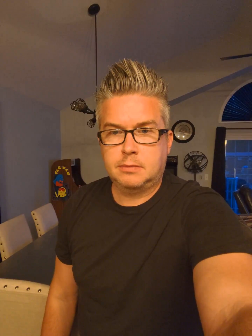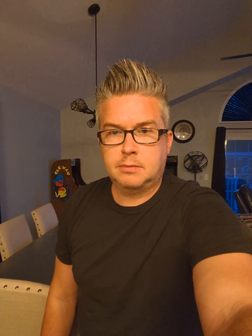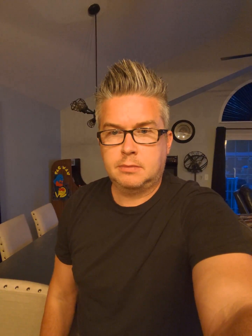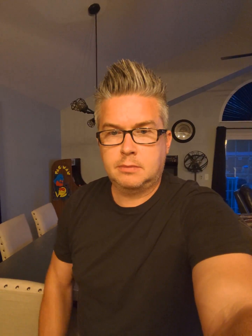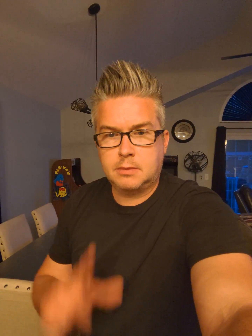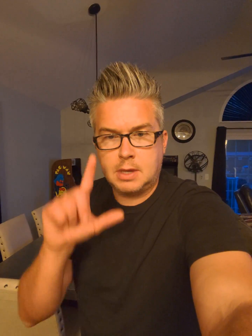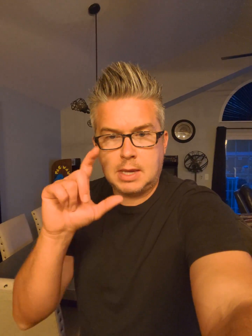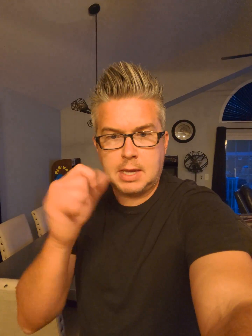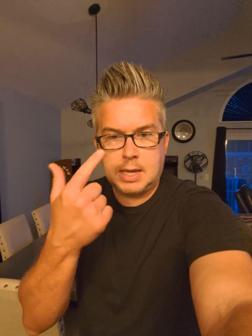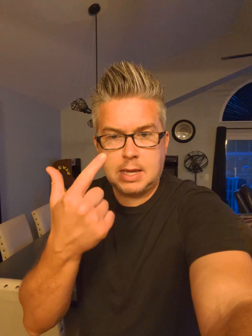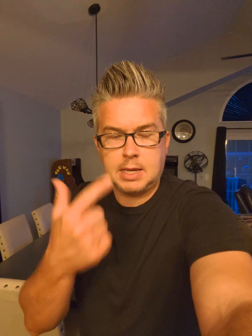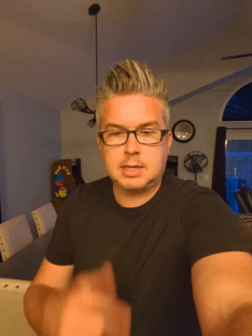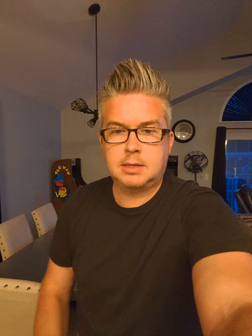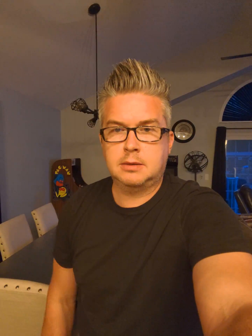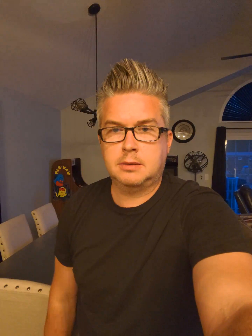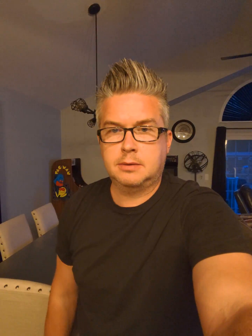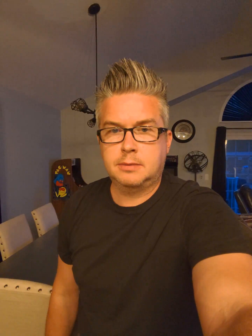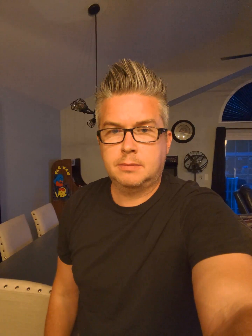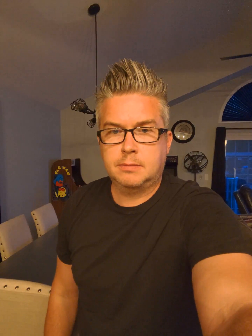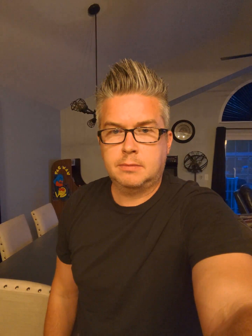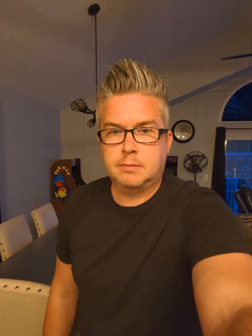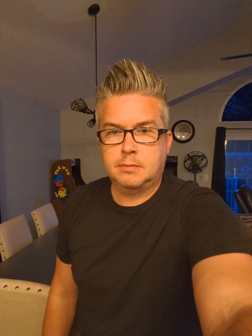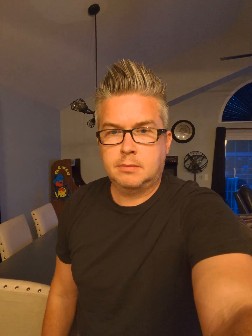leg